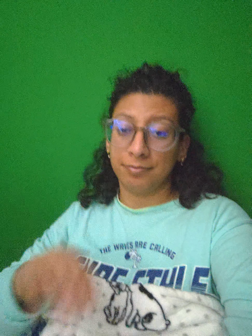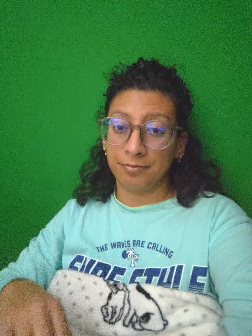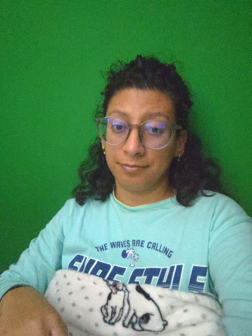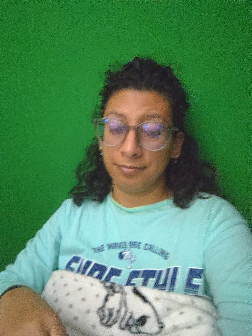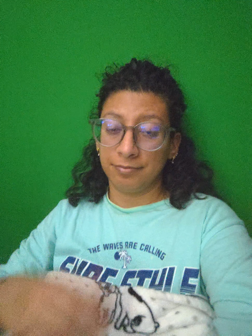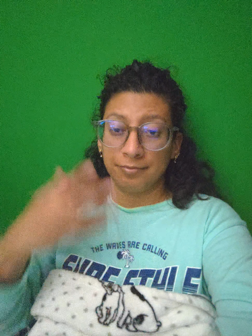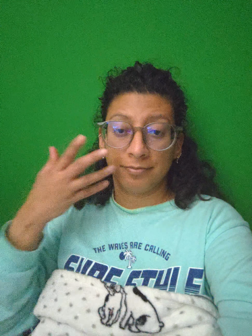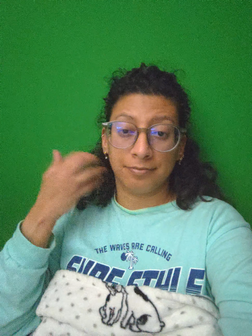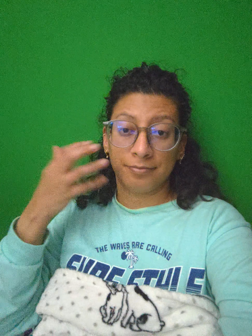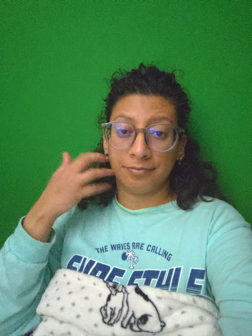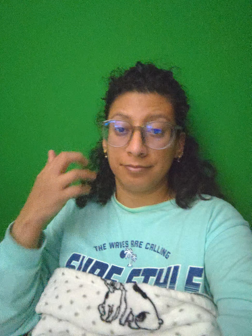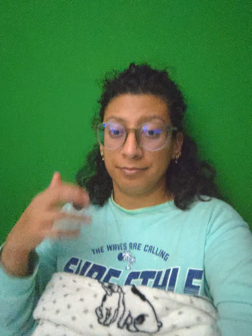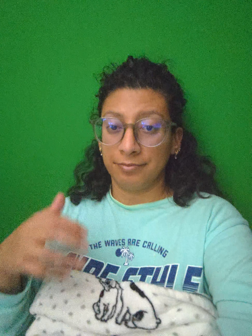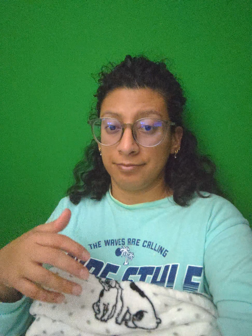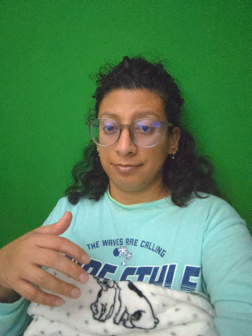tiger